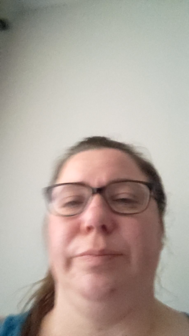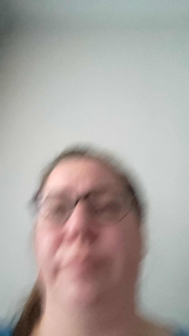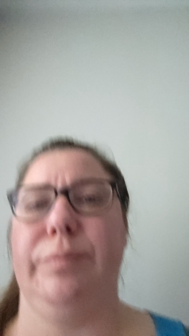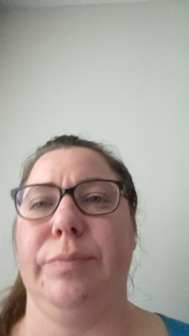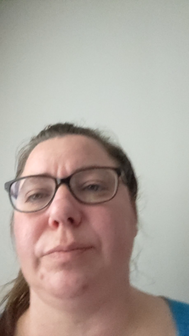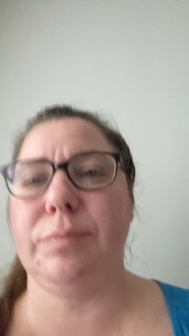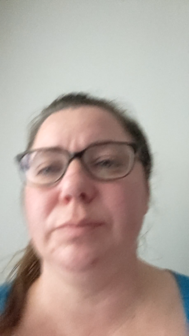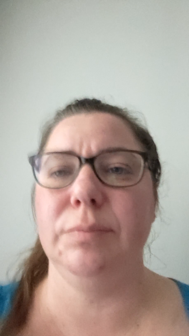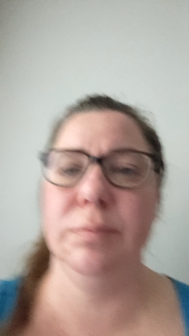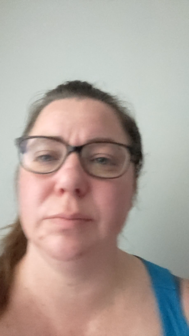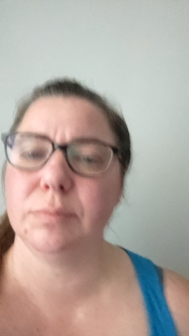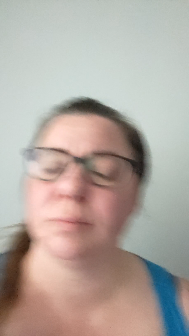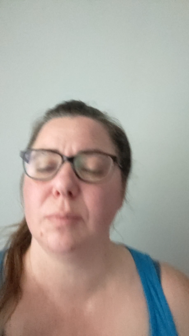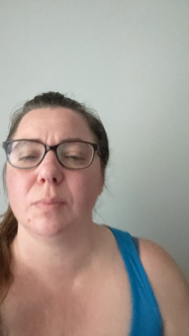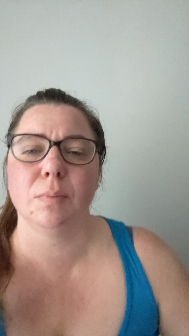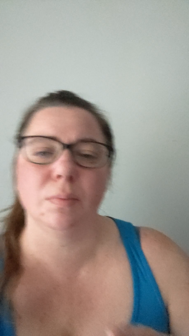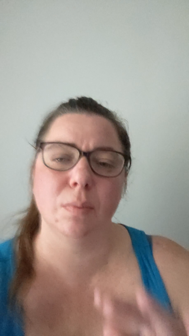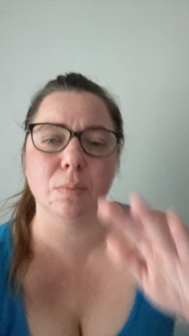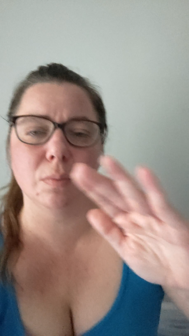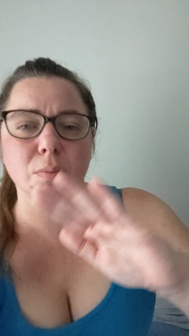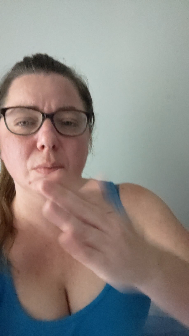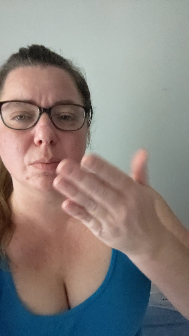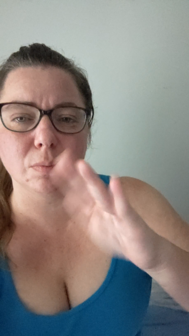kitchen